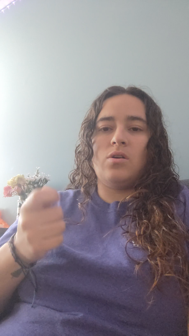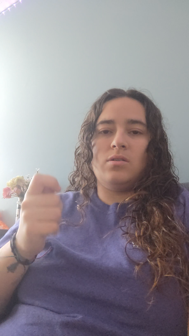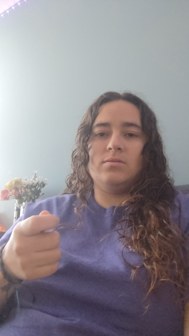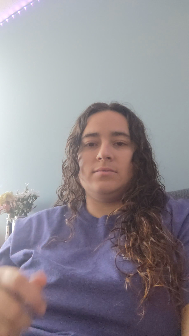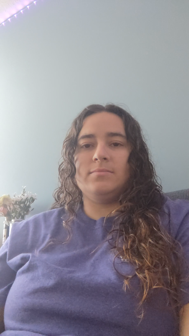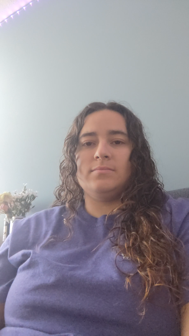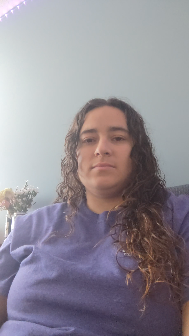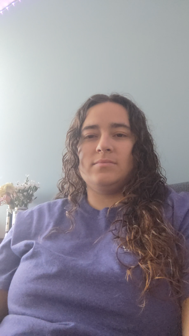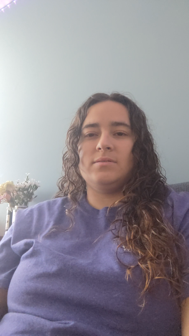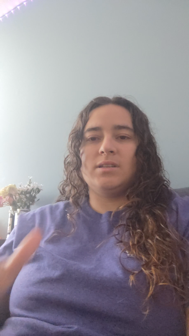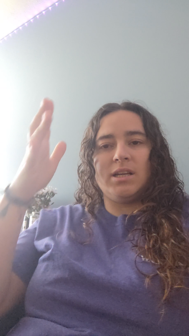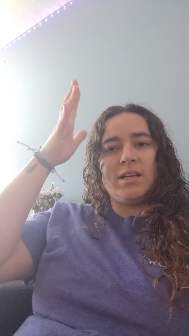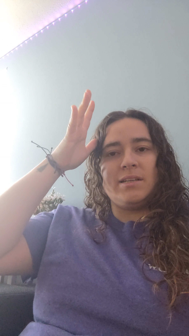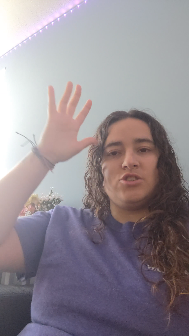deer